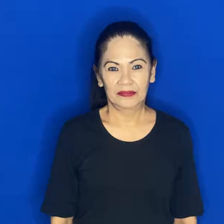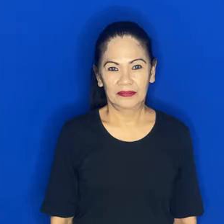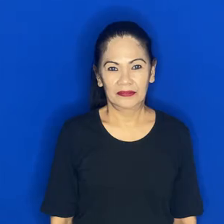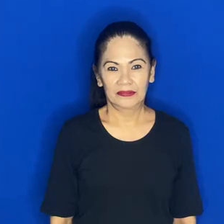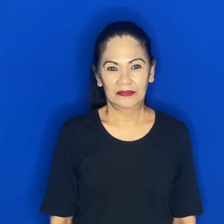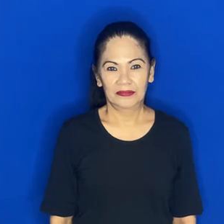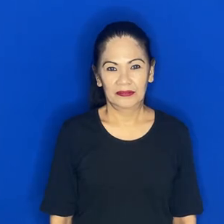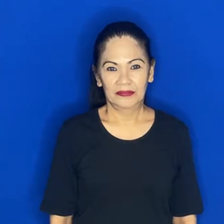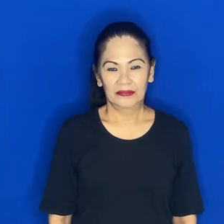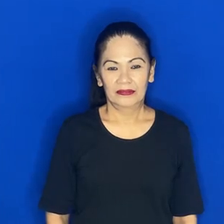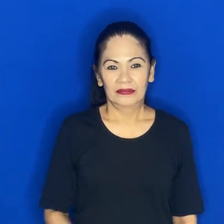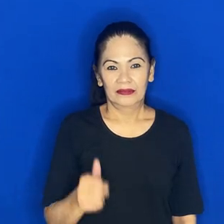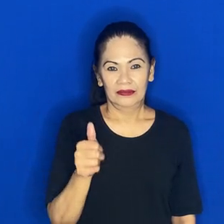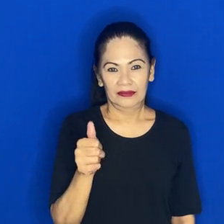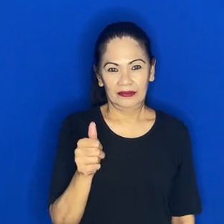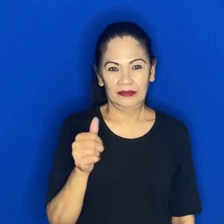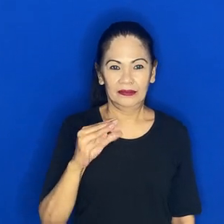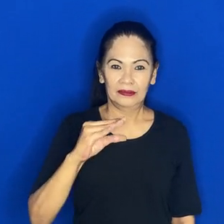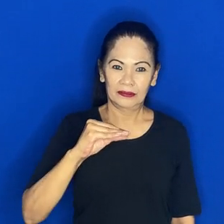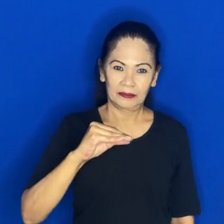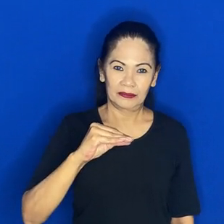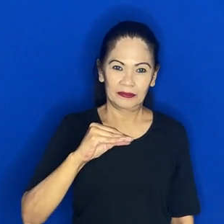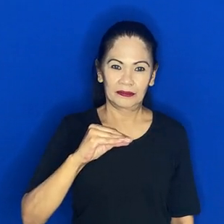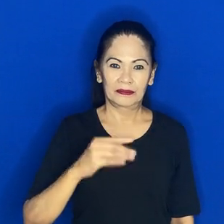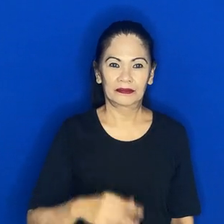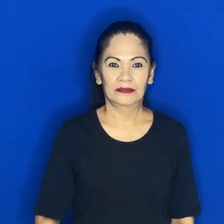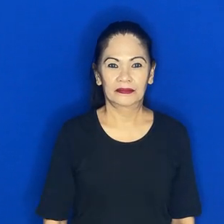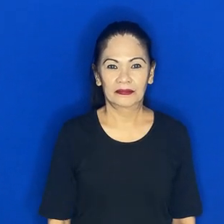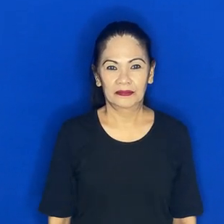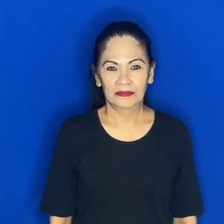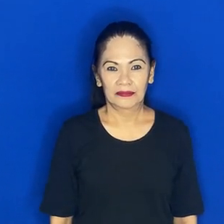good evening